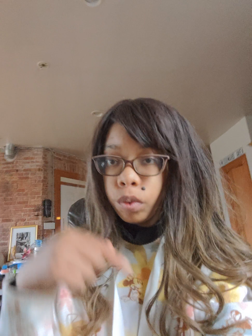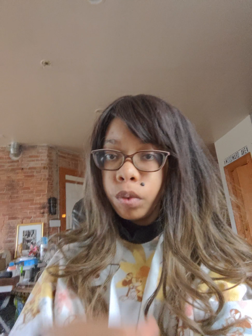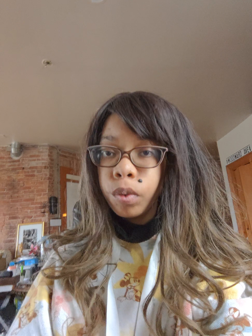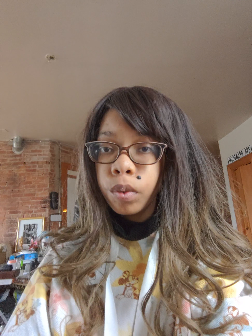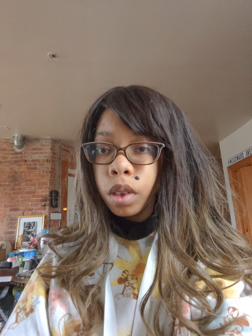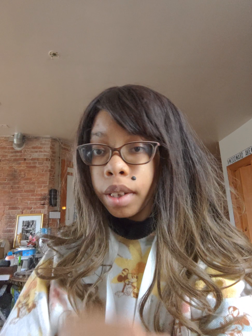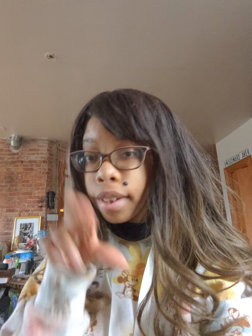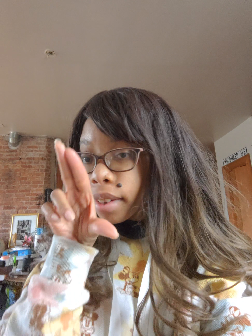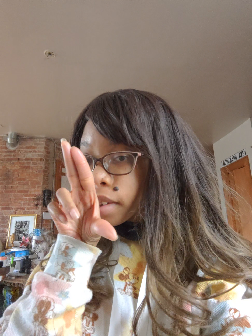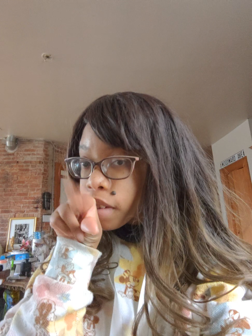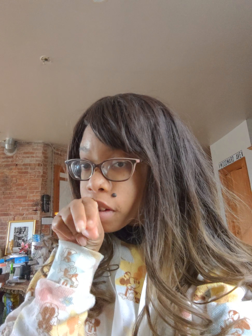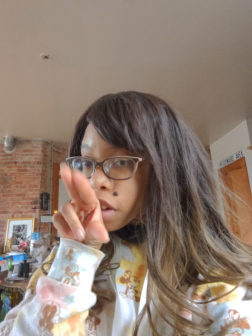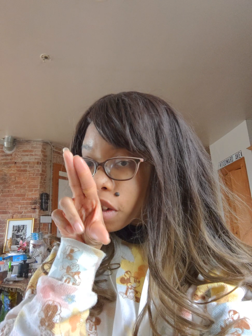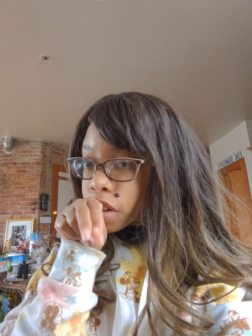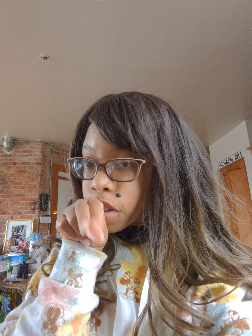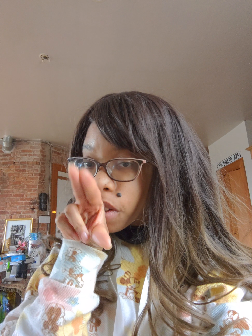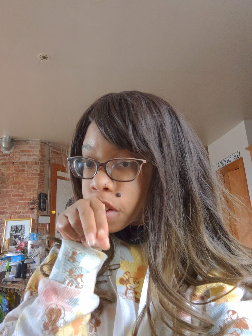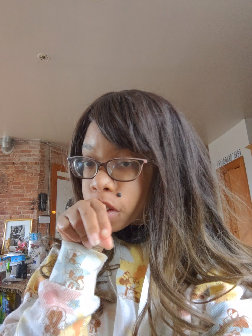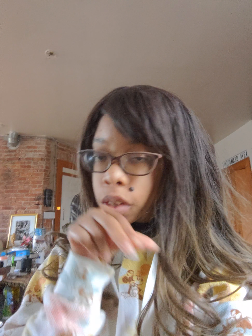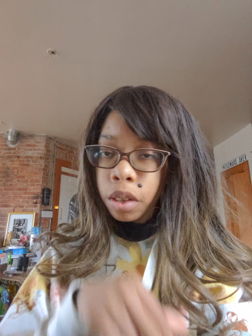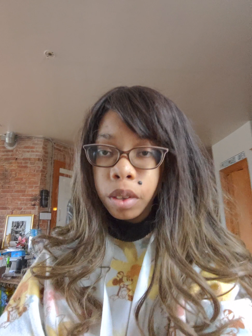duck